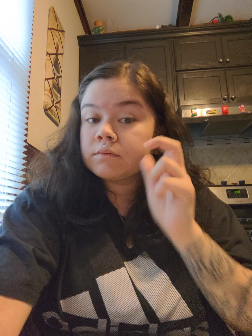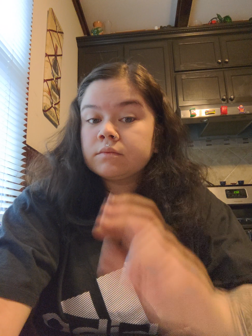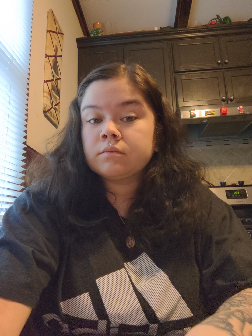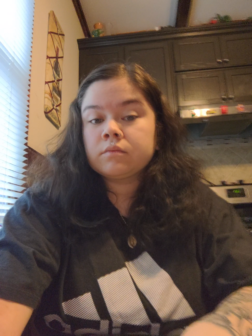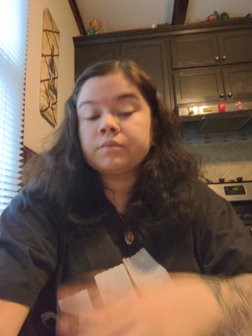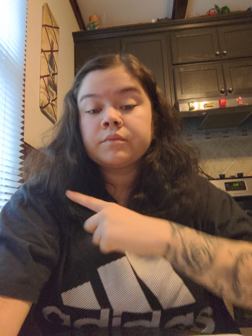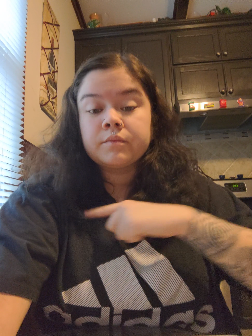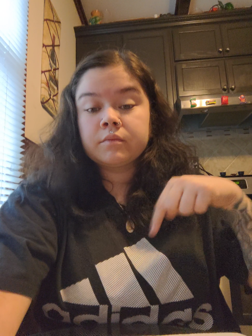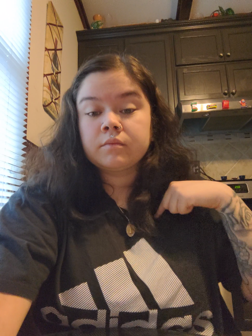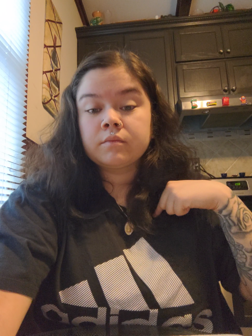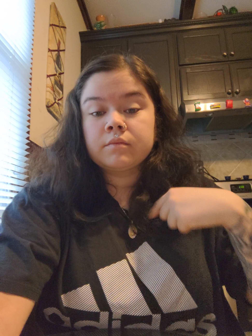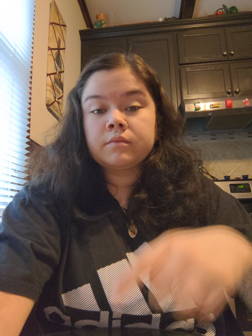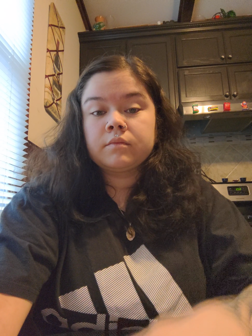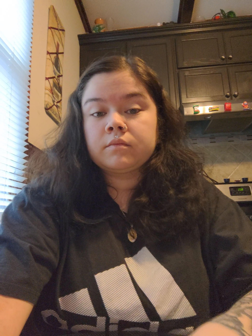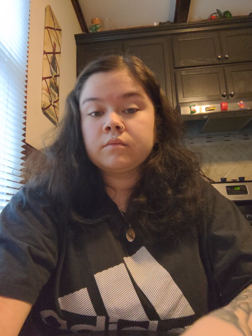we